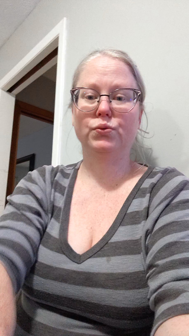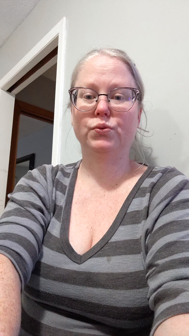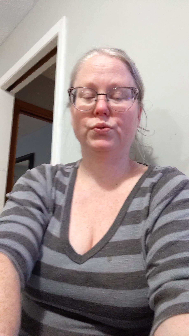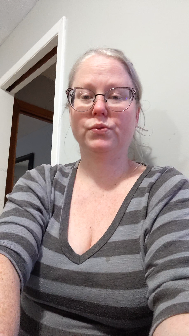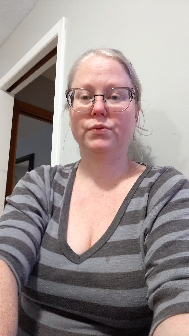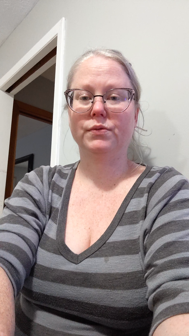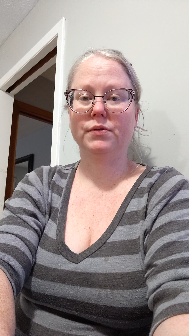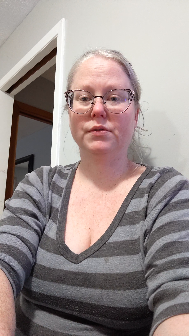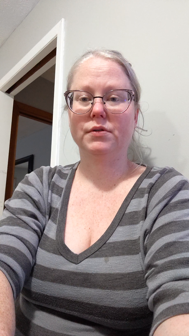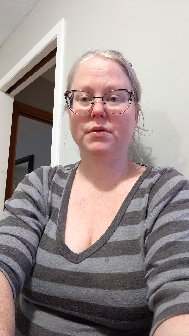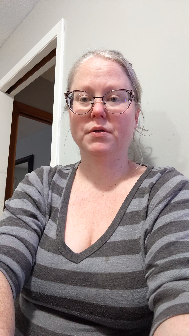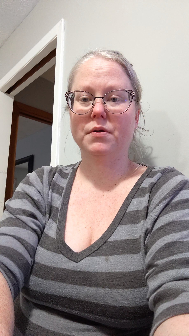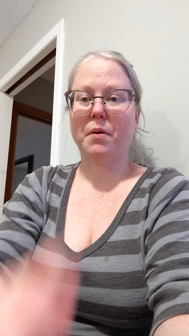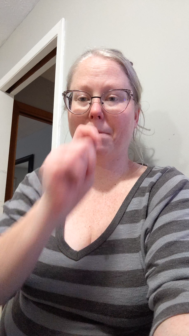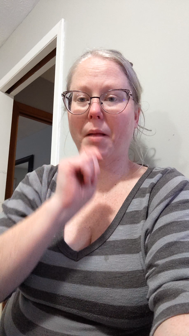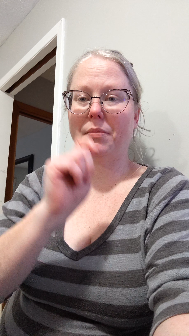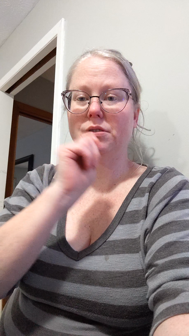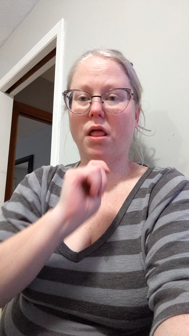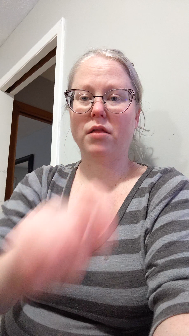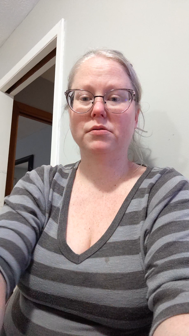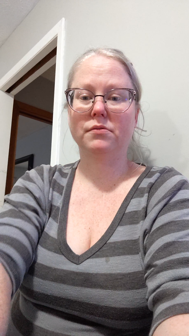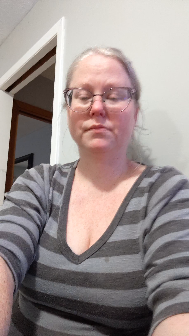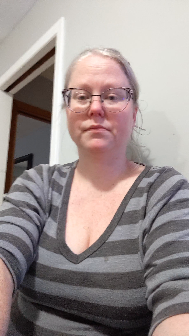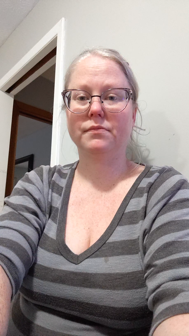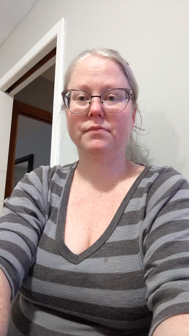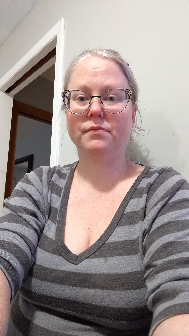popsicle